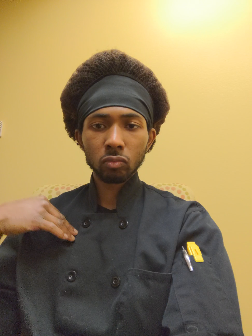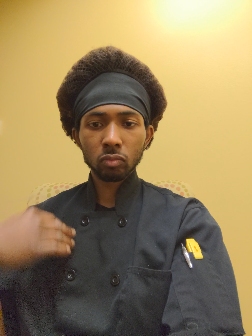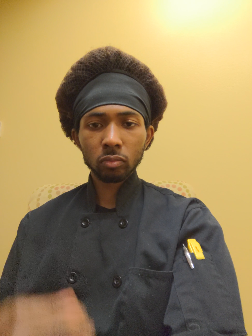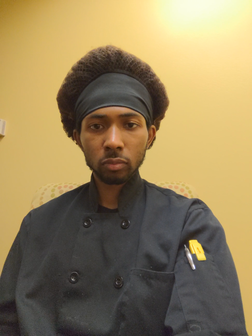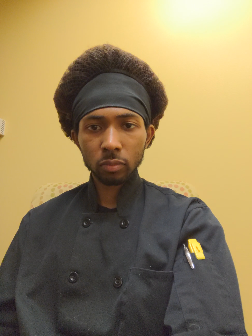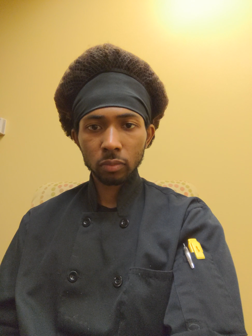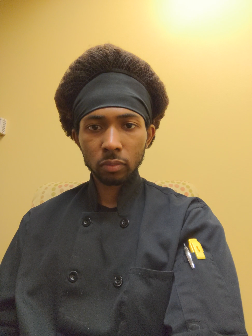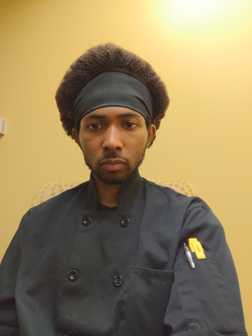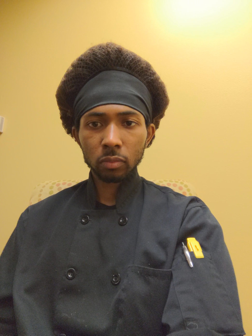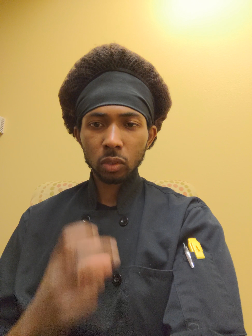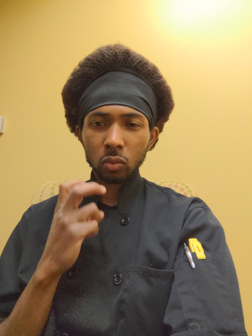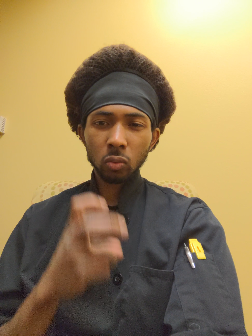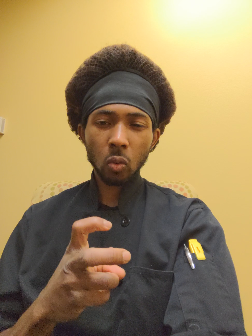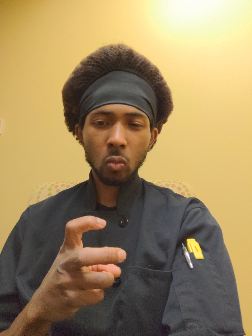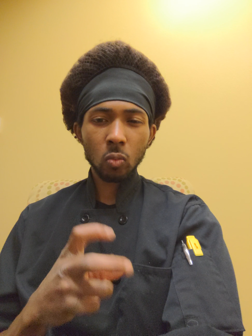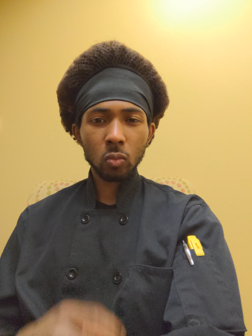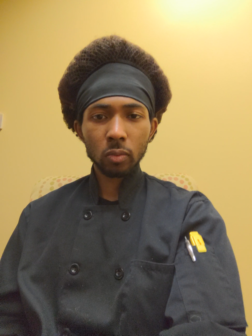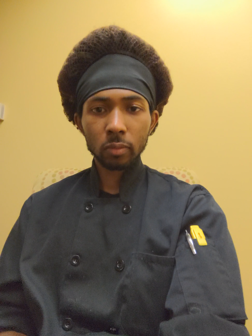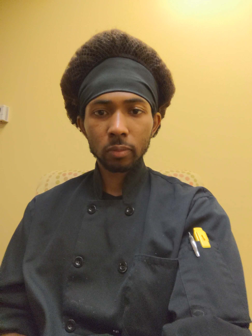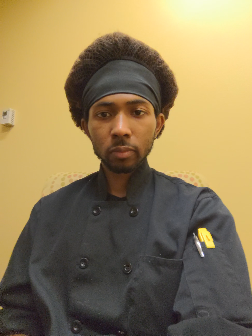hard